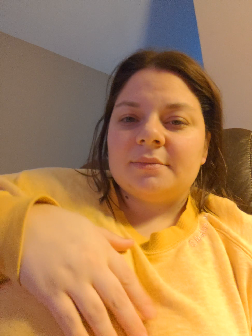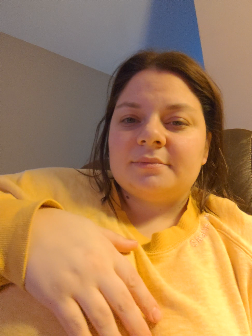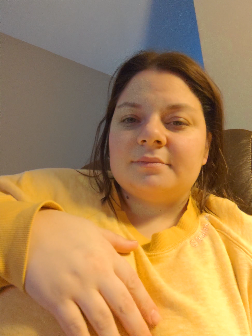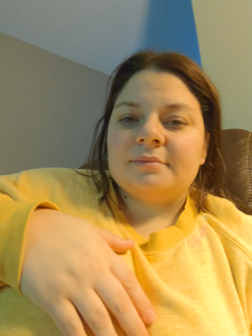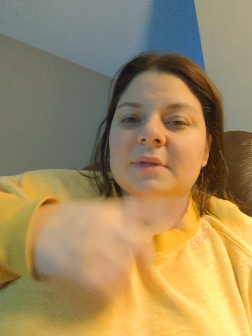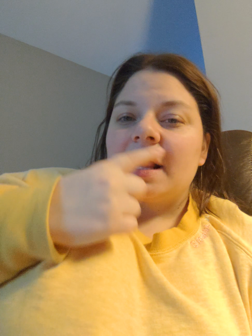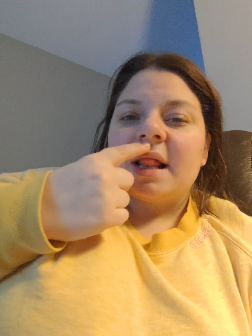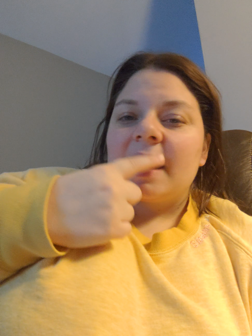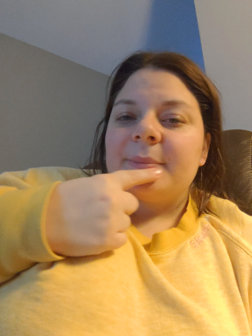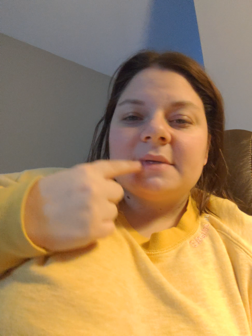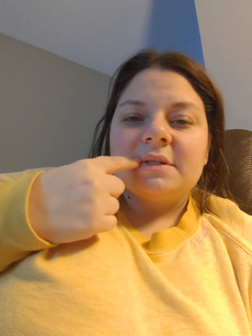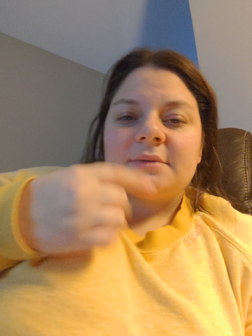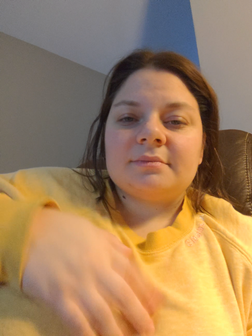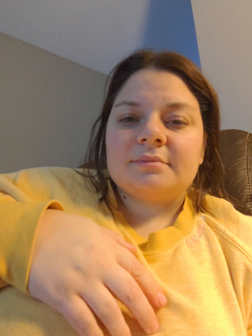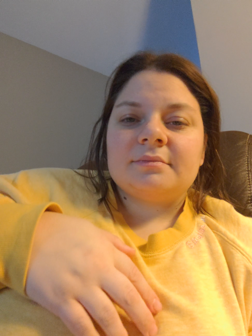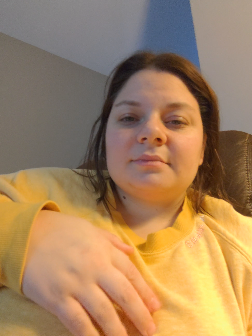lips